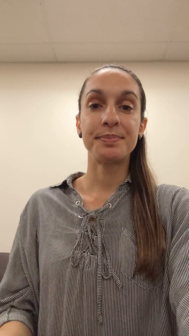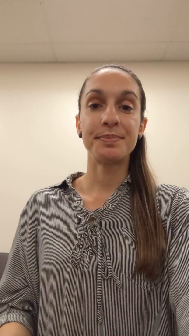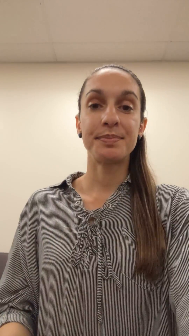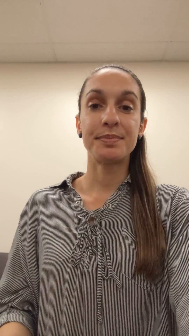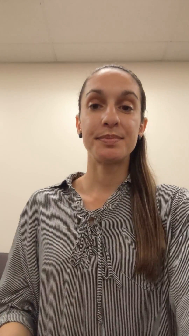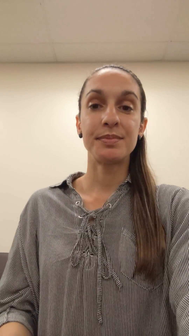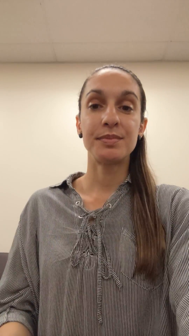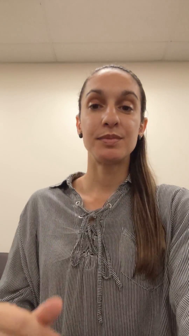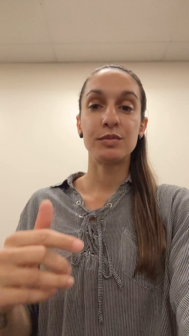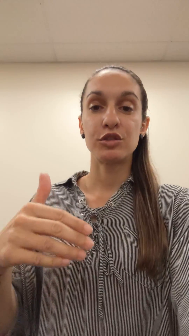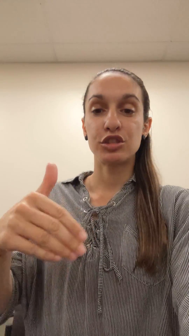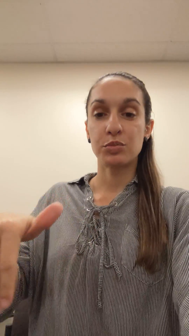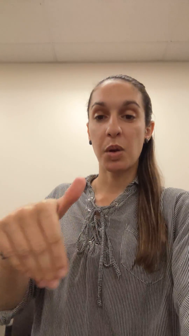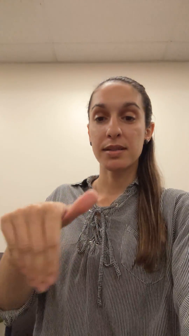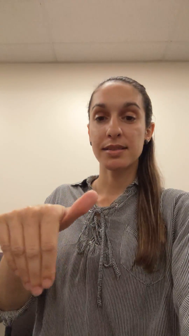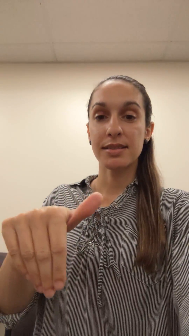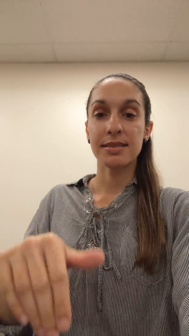shorts